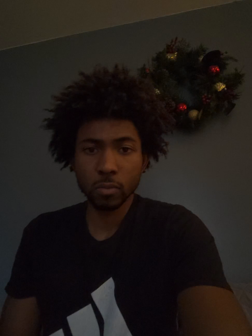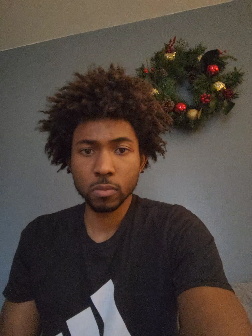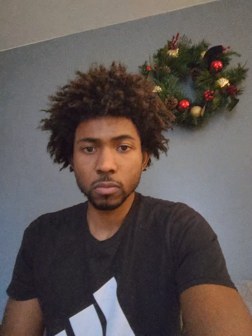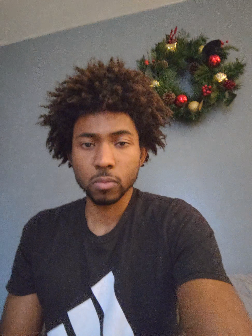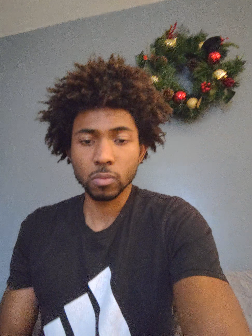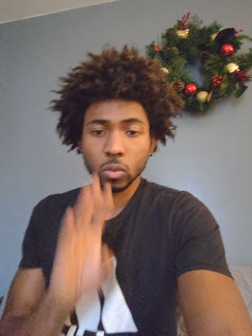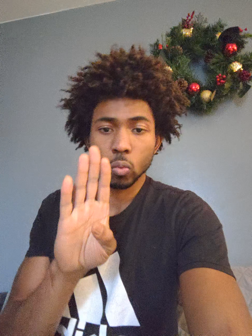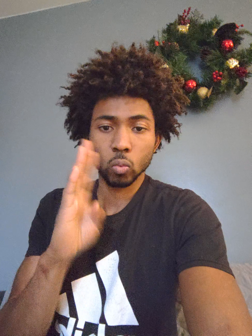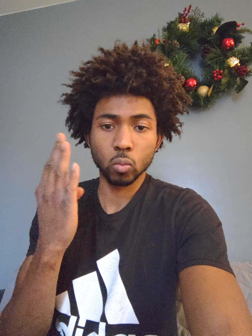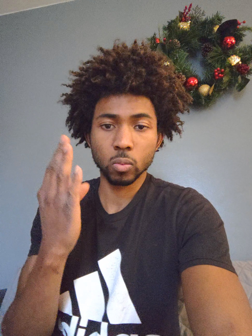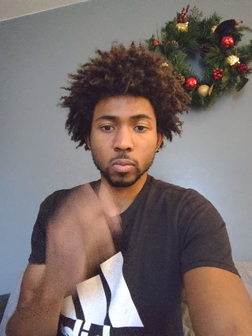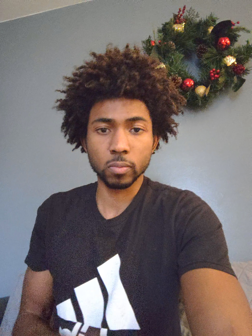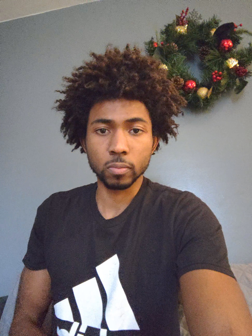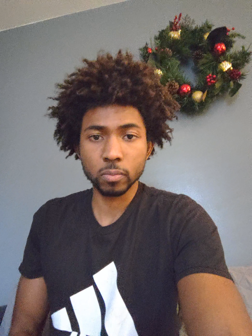open